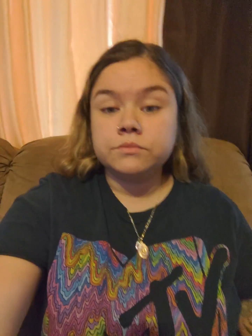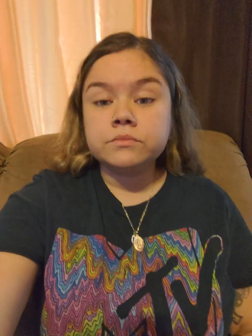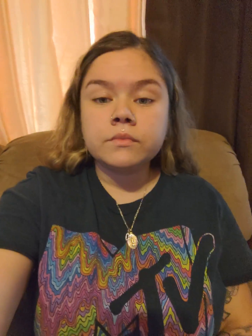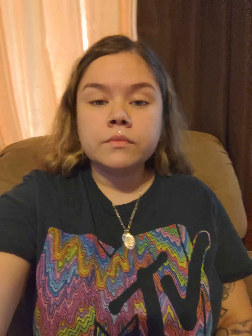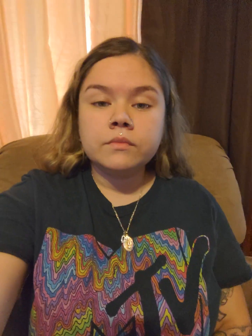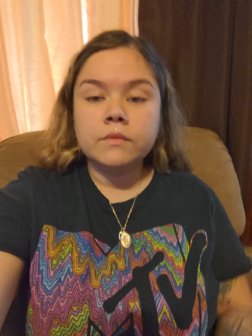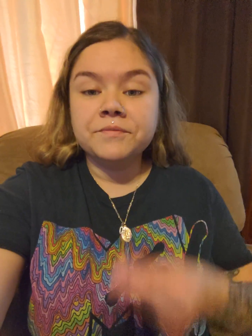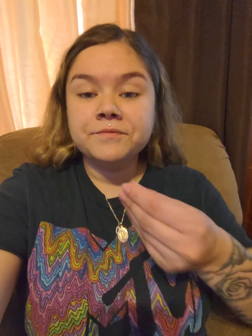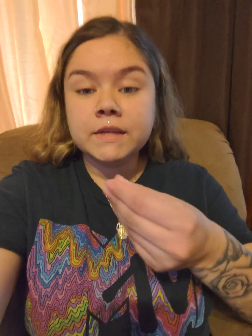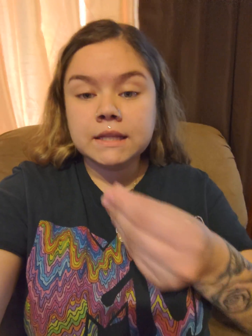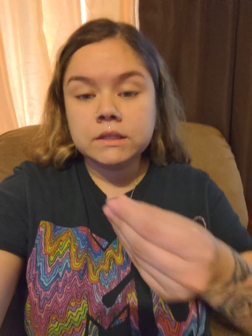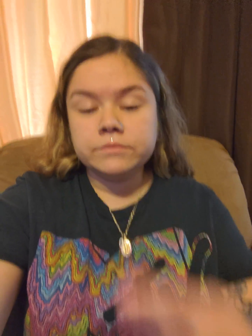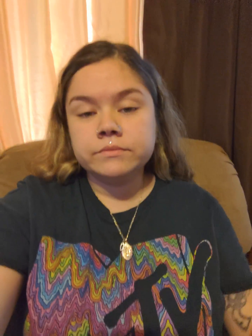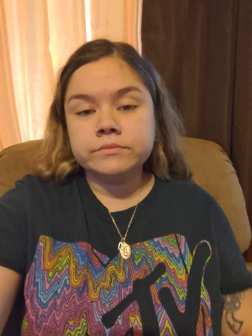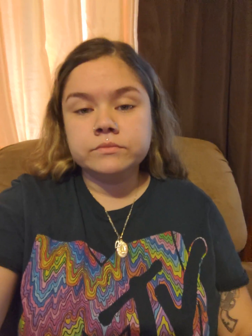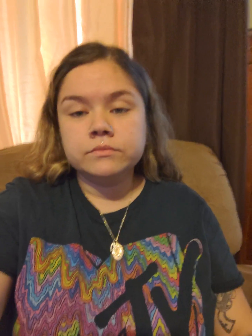feed